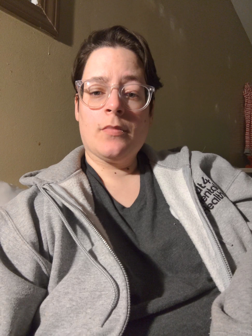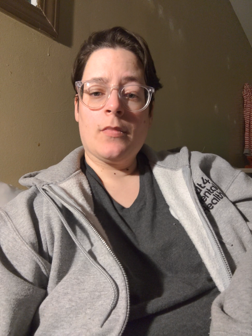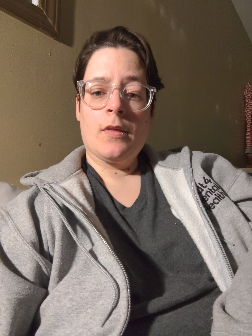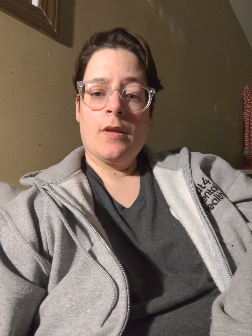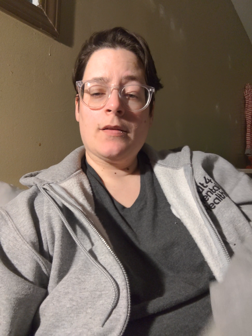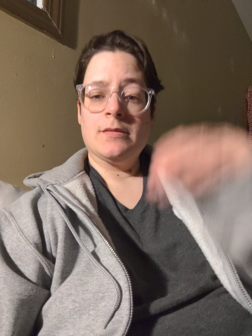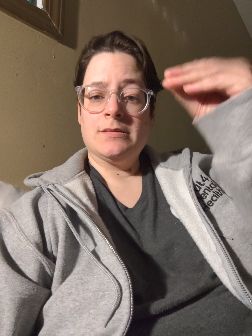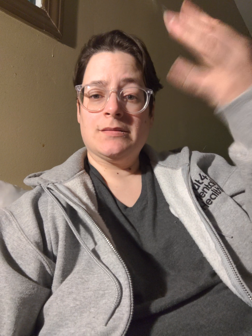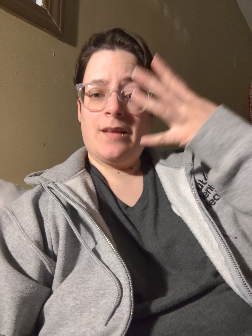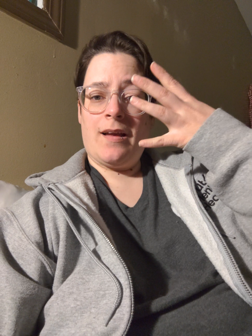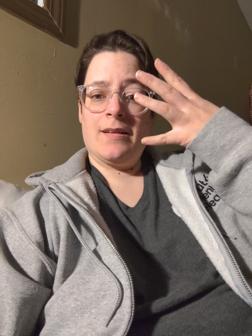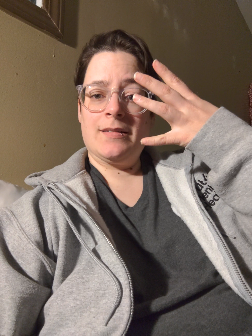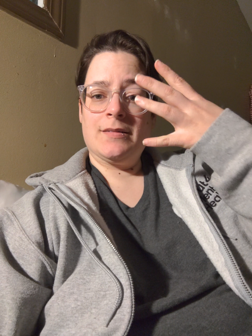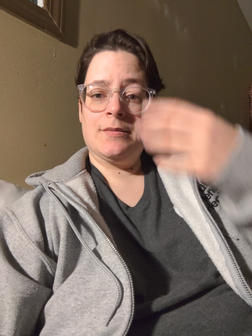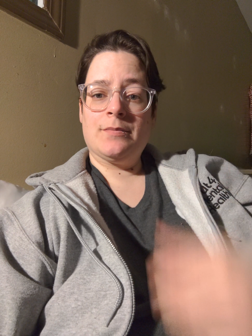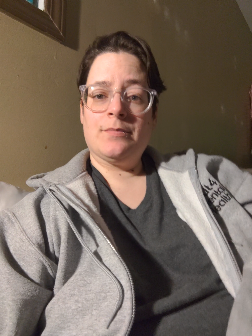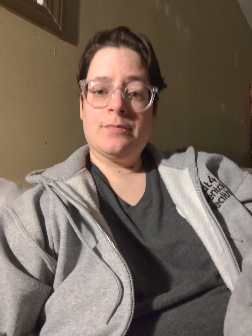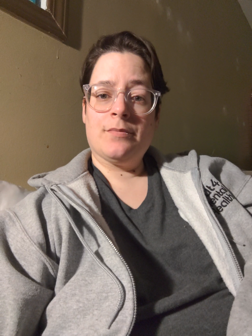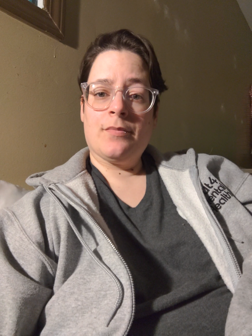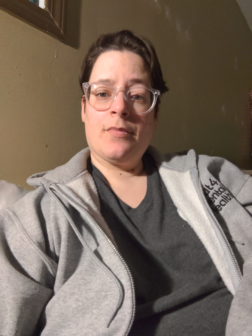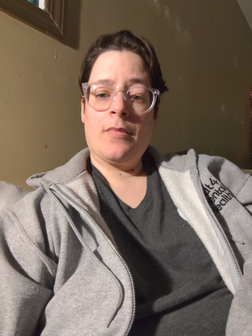sun